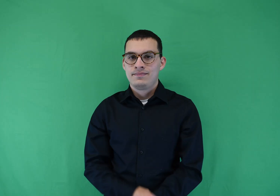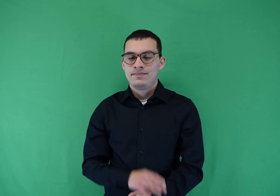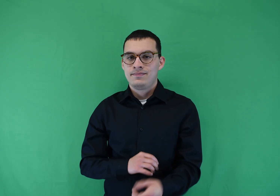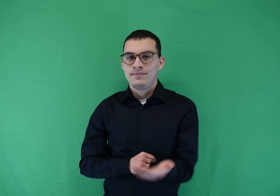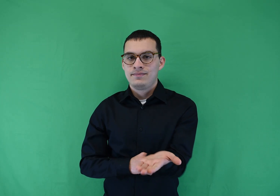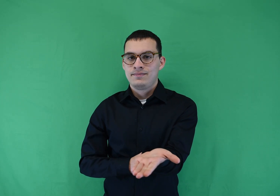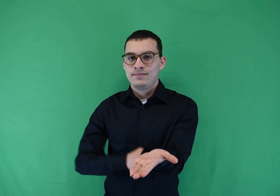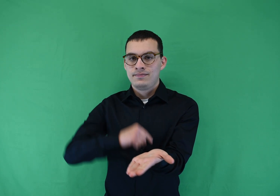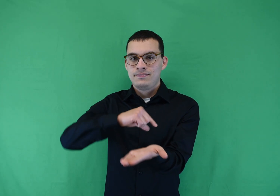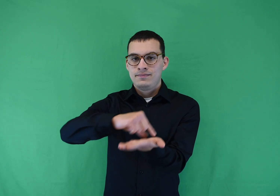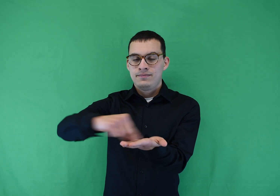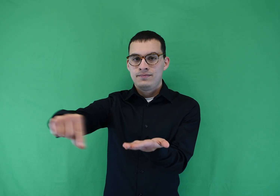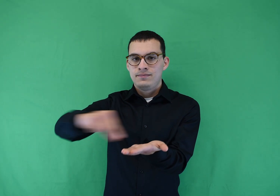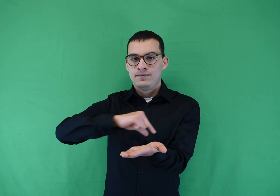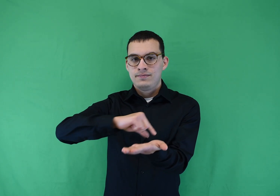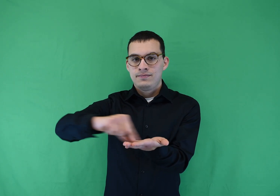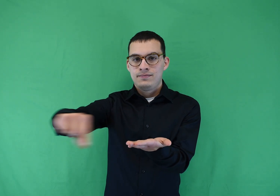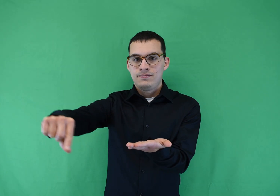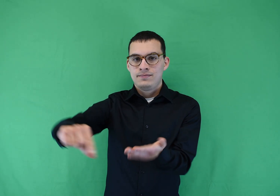comprar